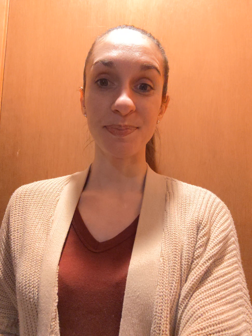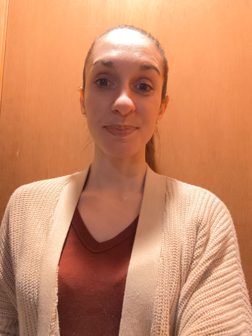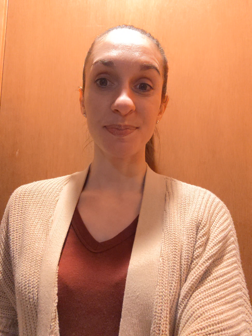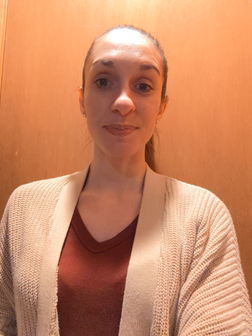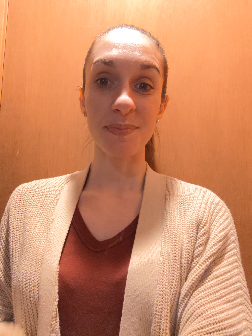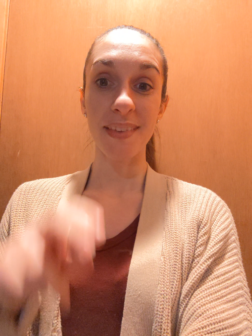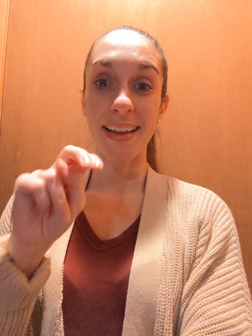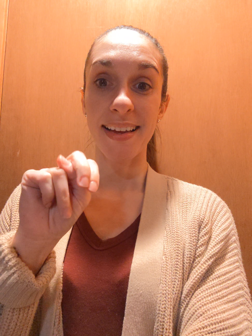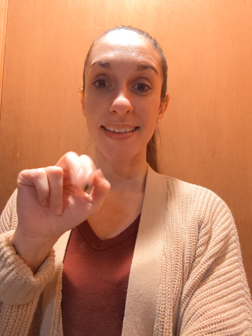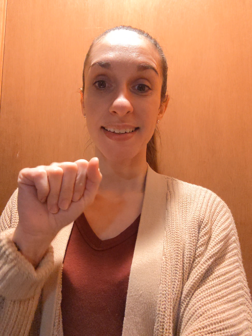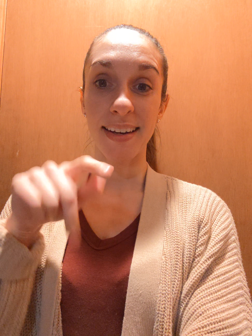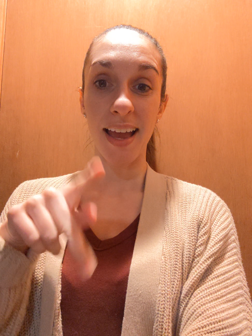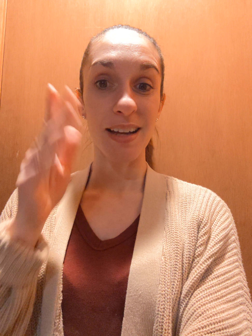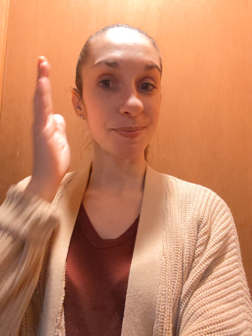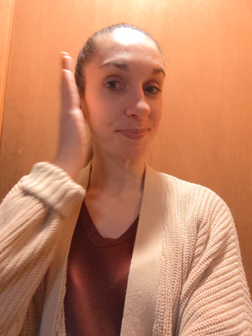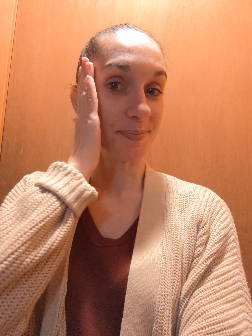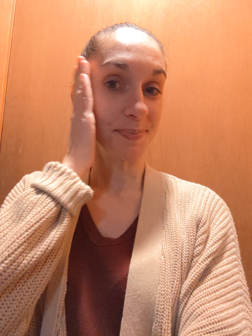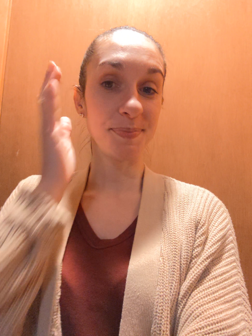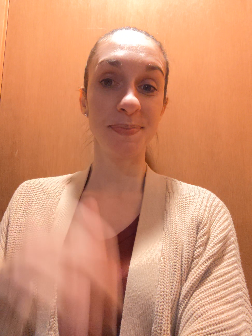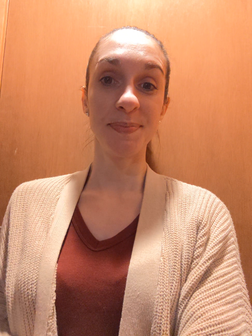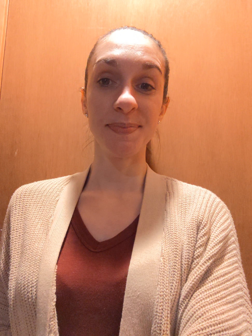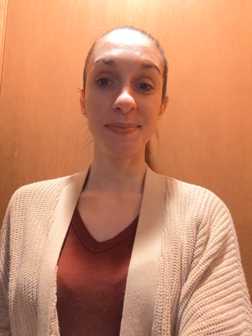nap